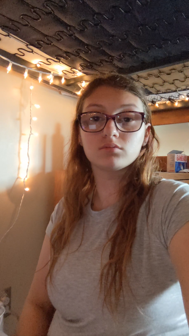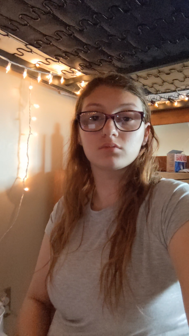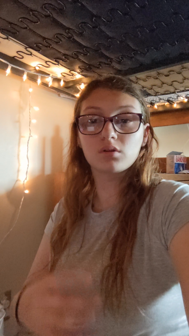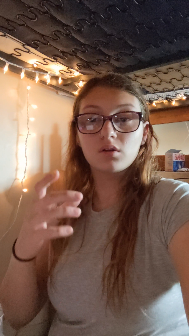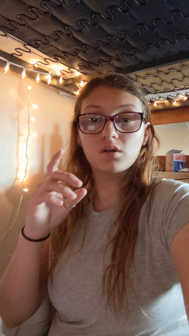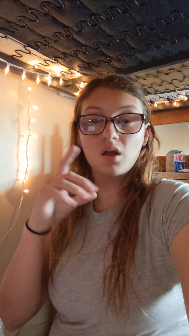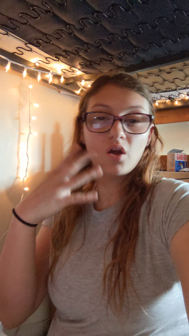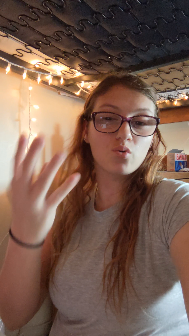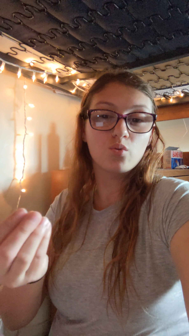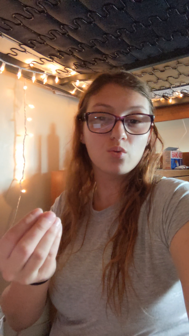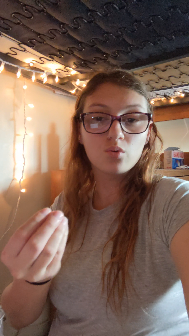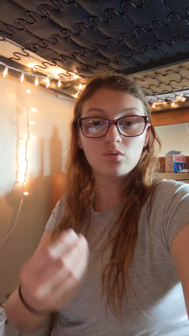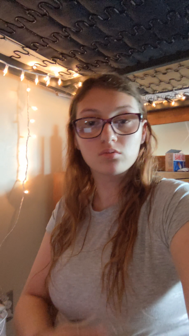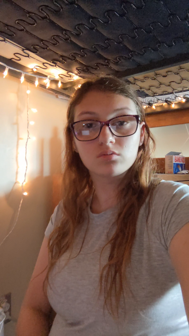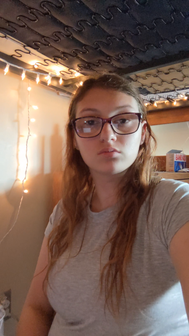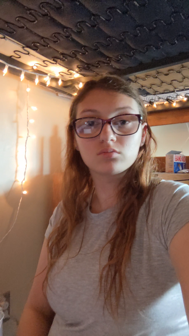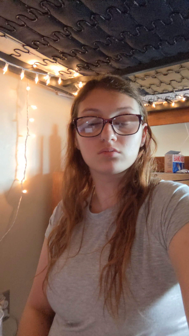got to